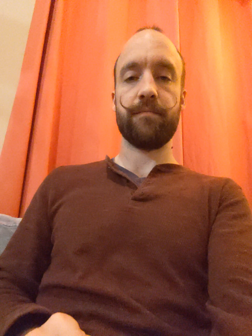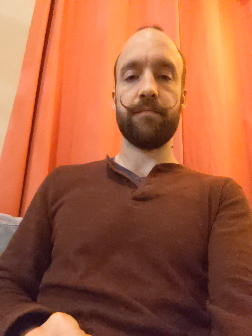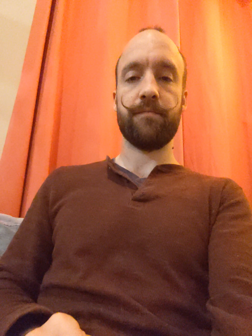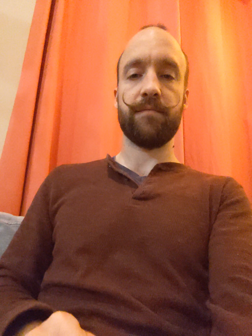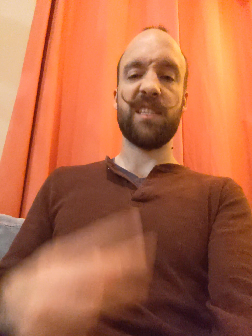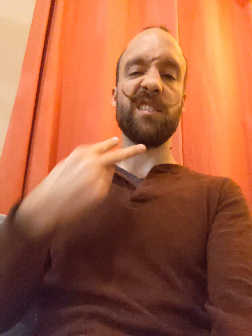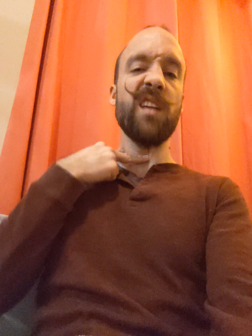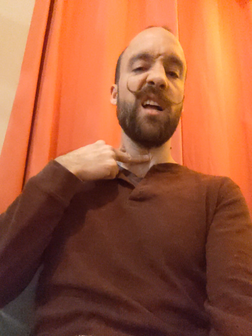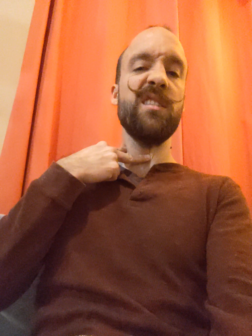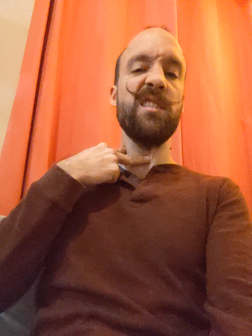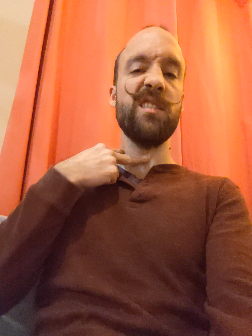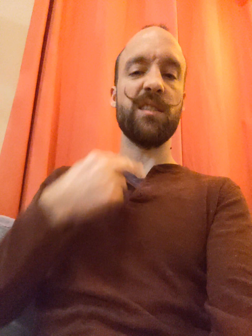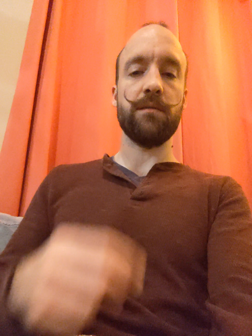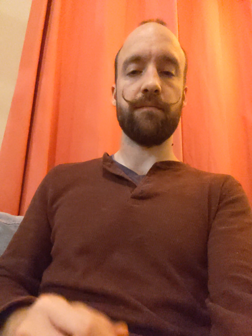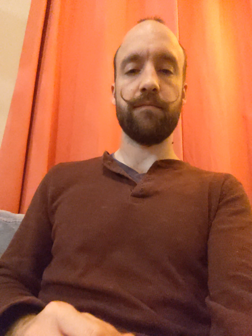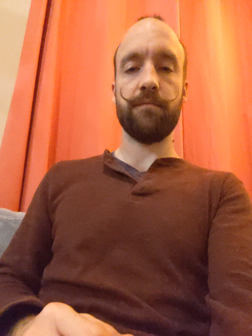stuck